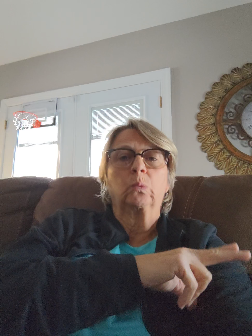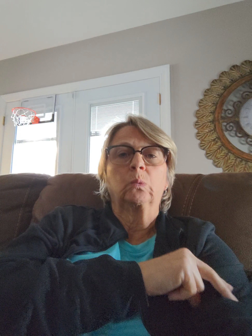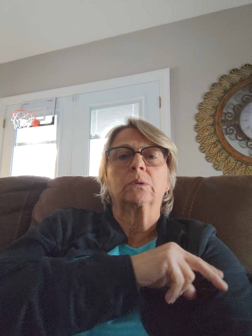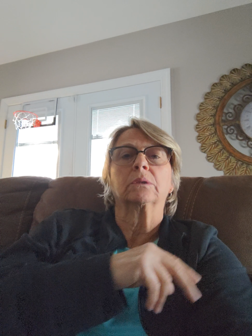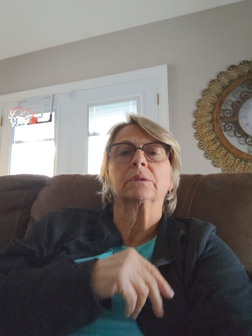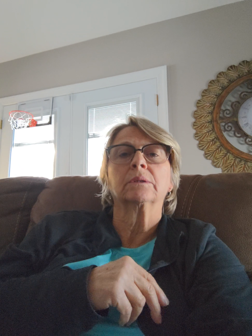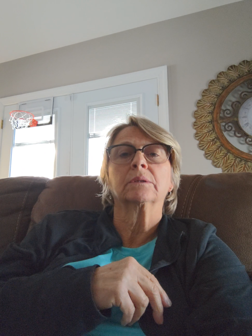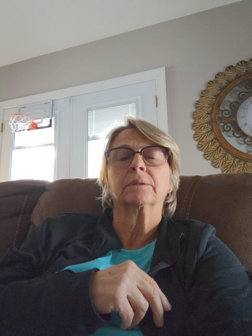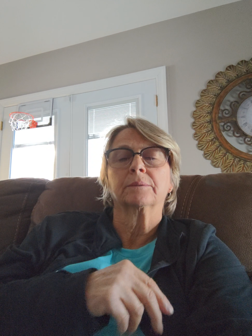goose